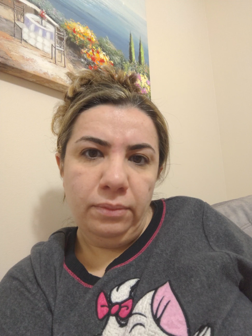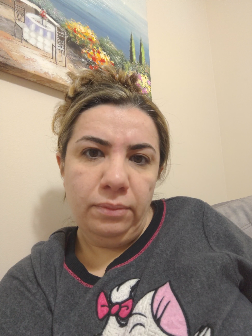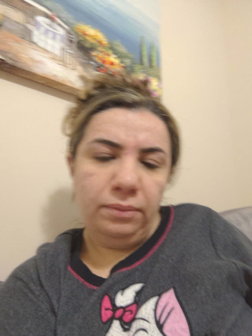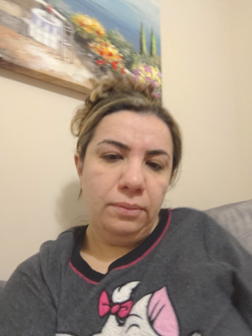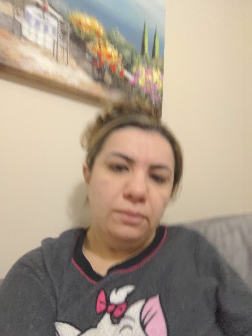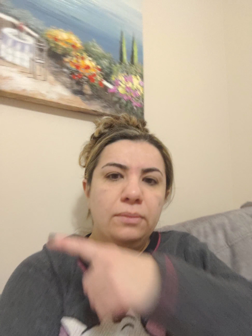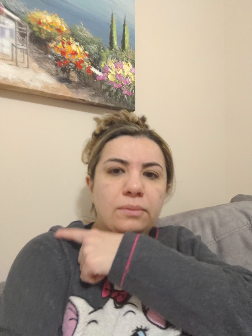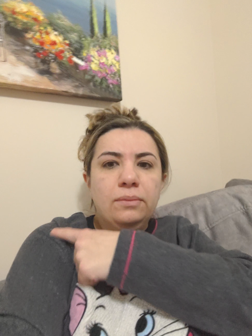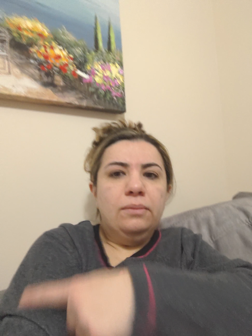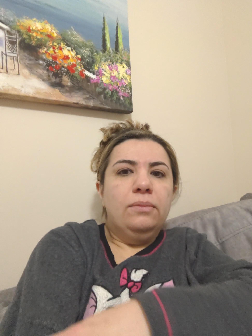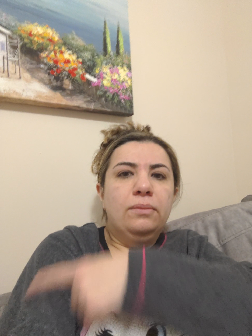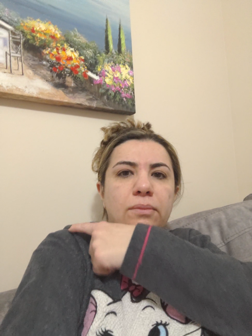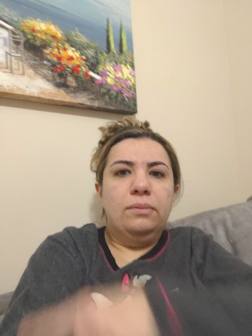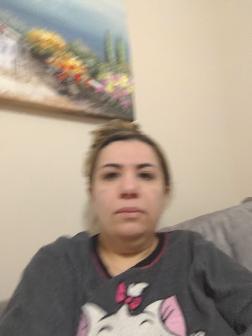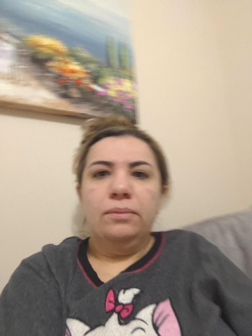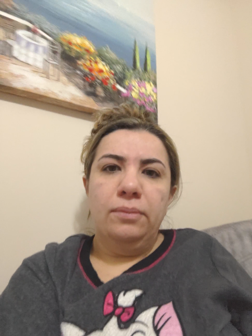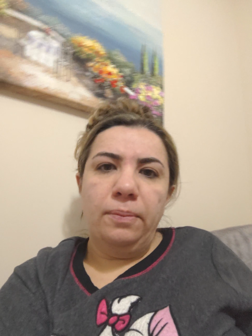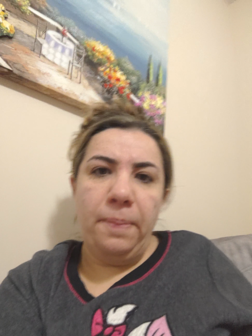arm